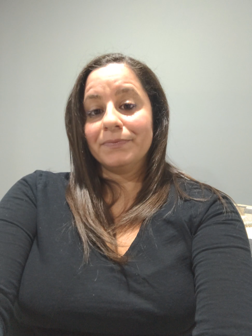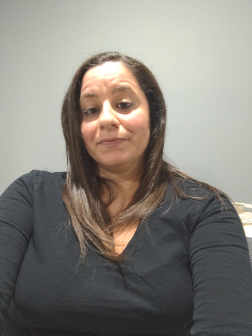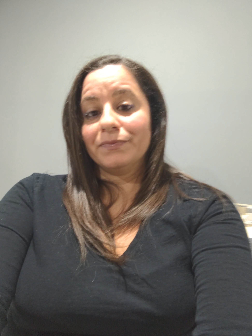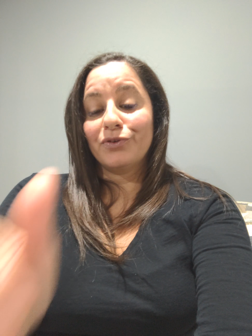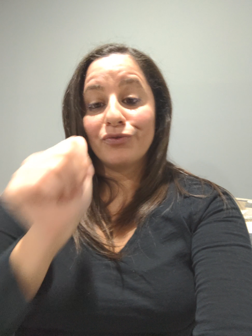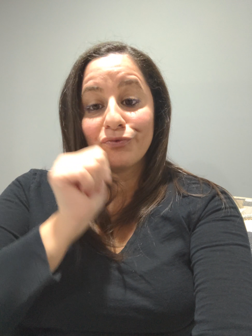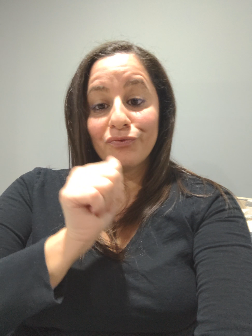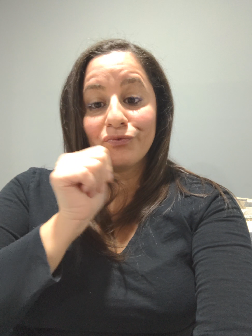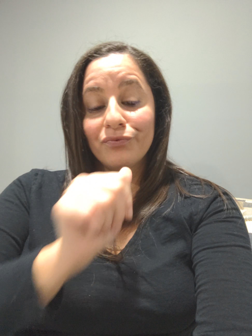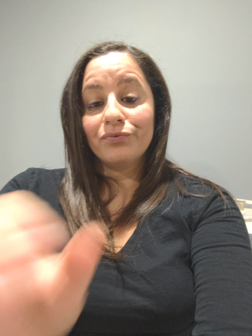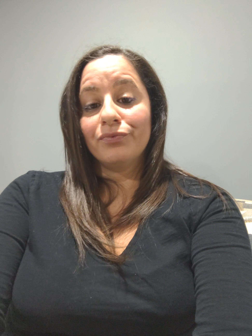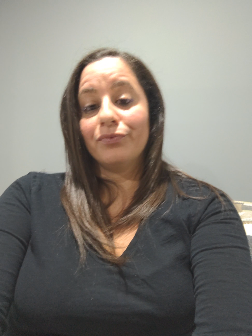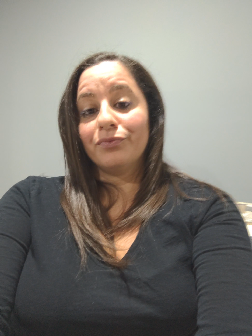girl